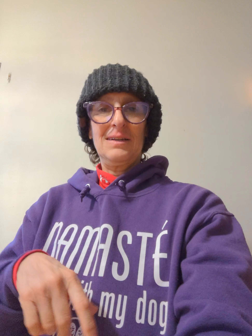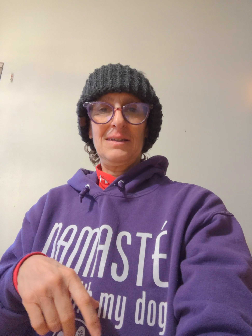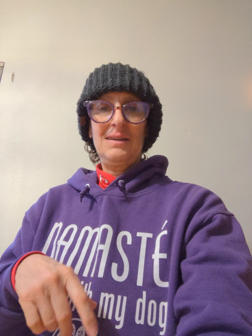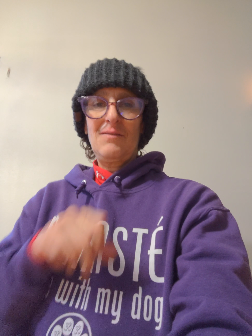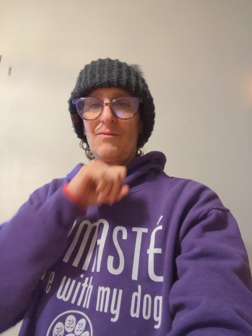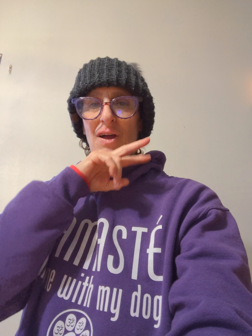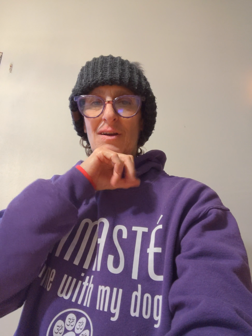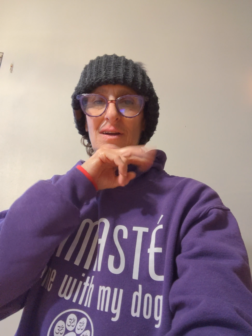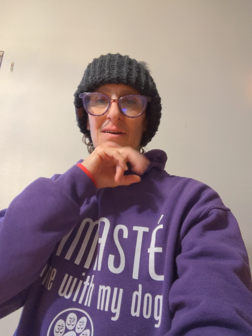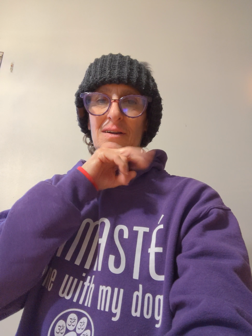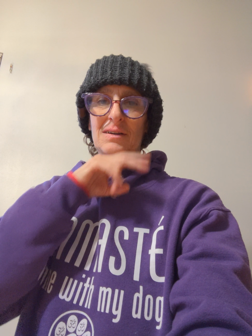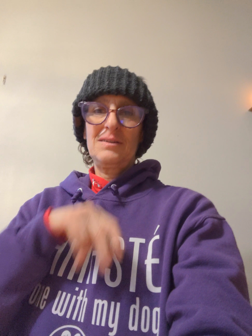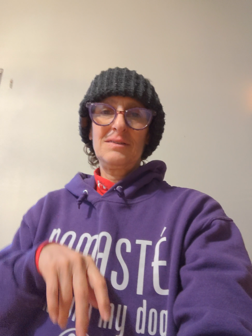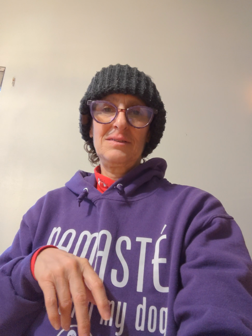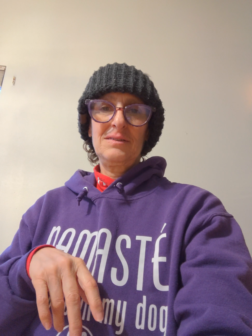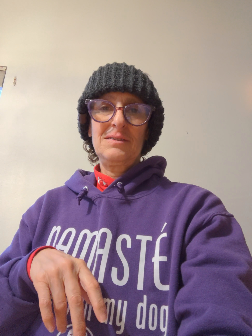frog